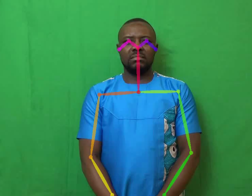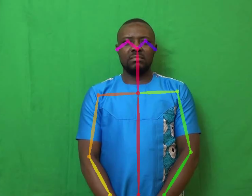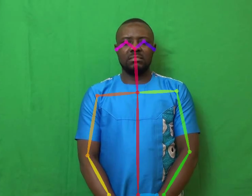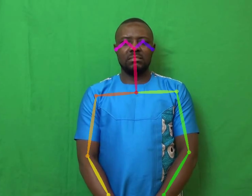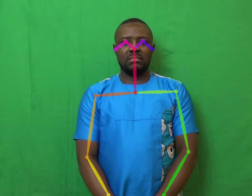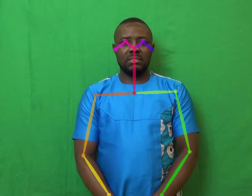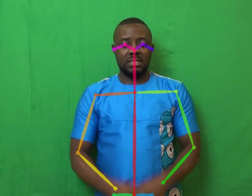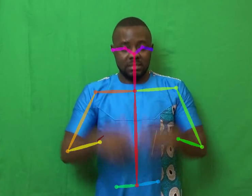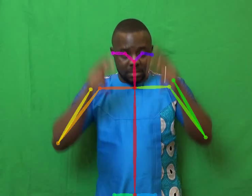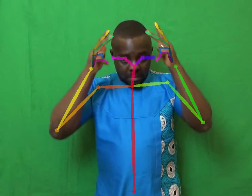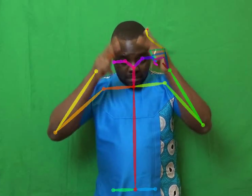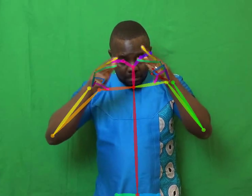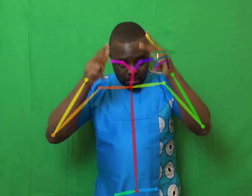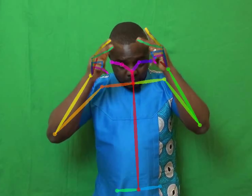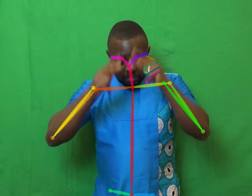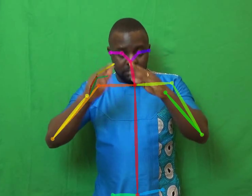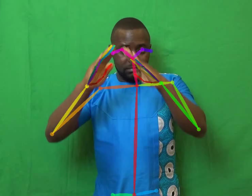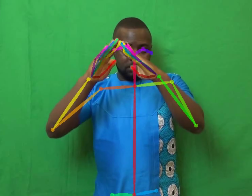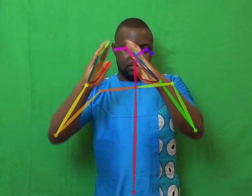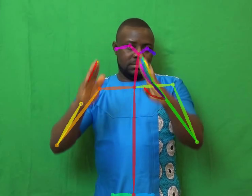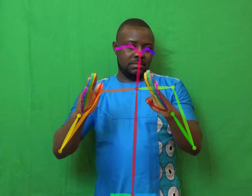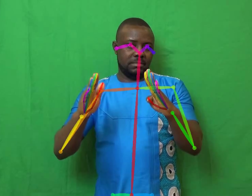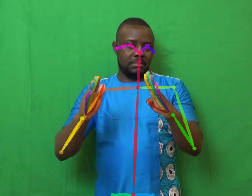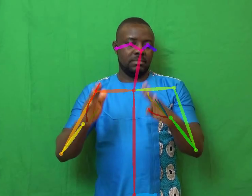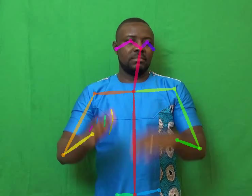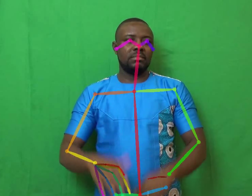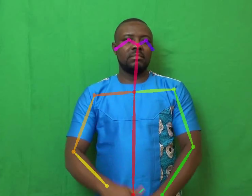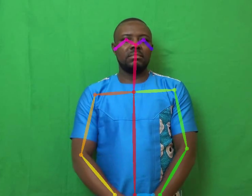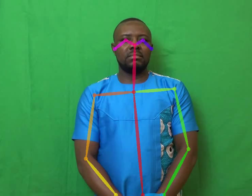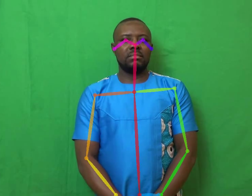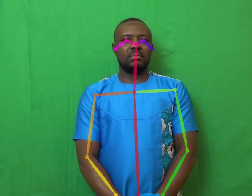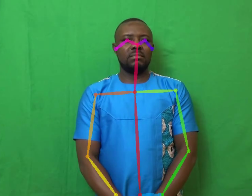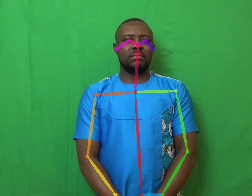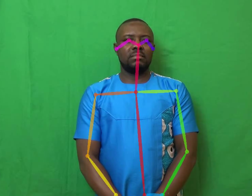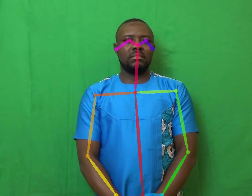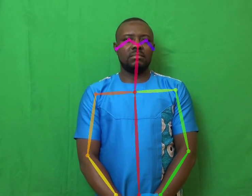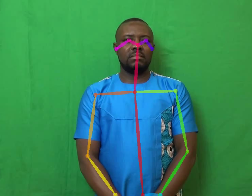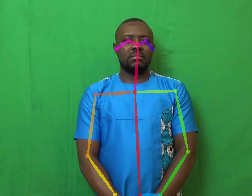mosque